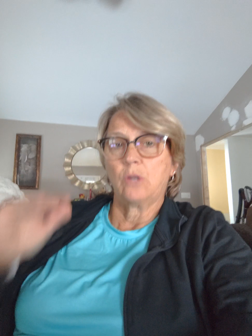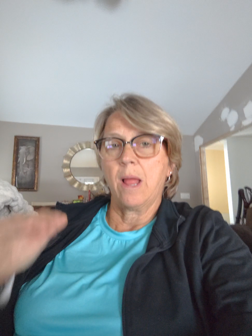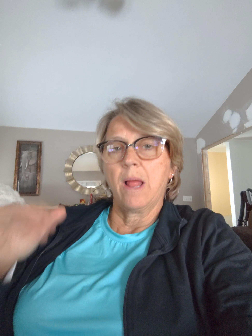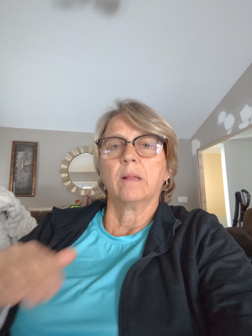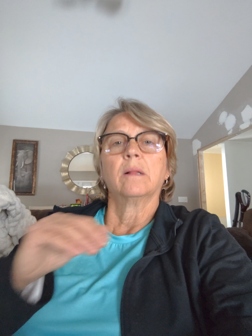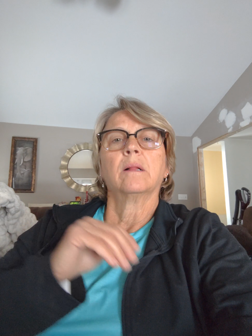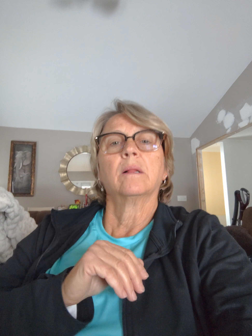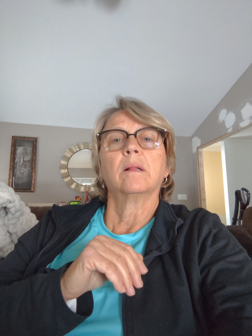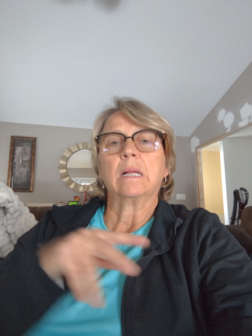child